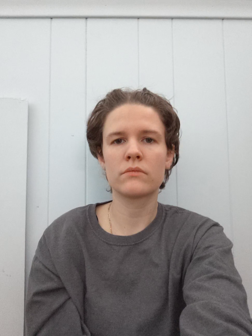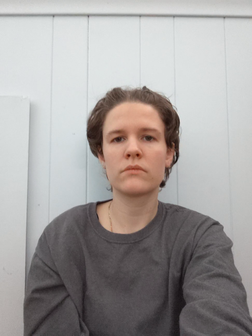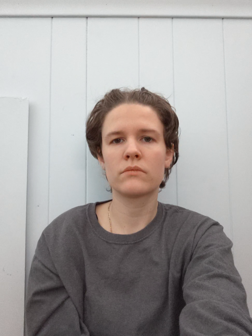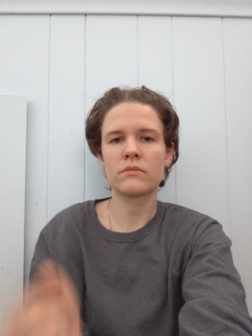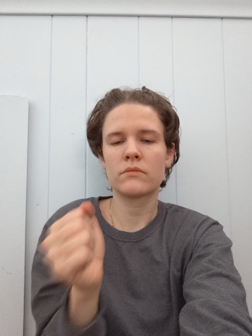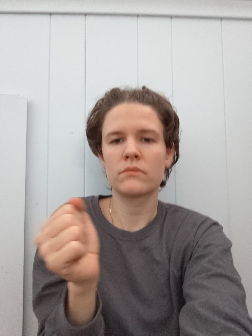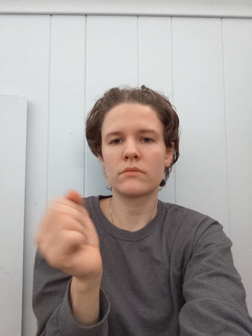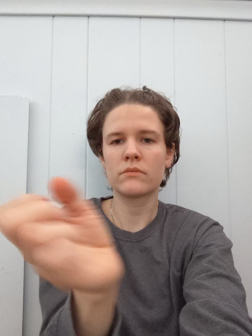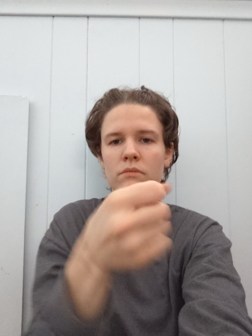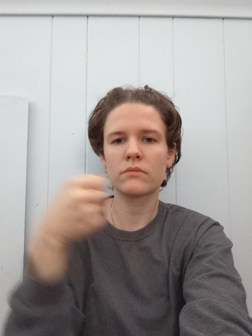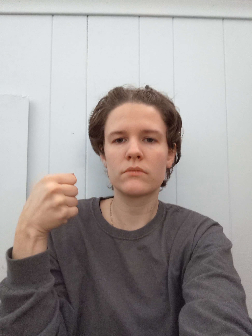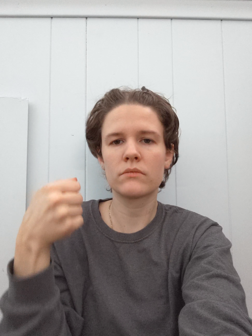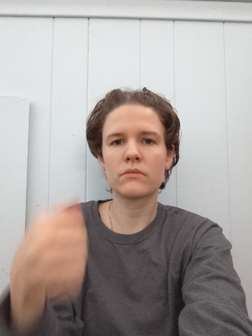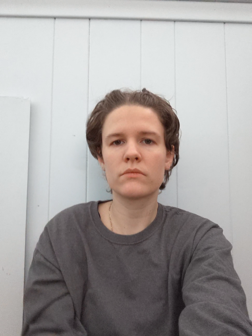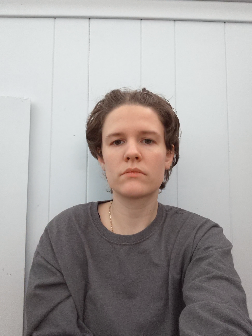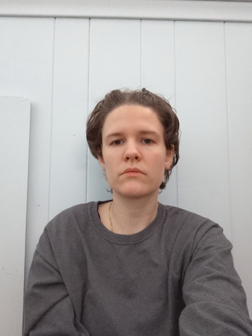refrigerator